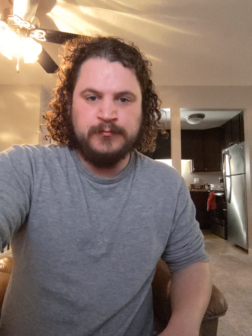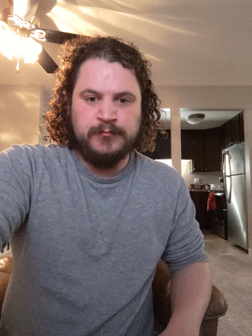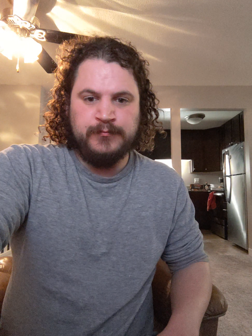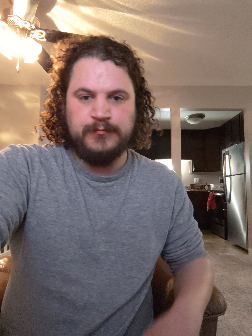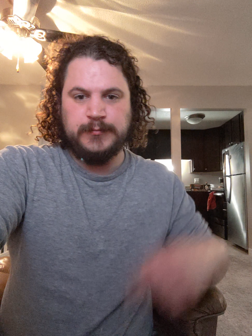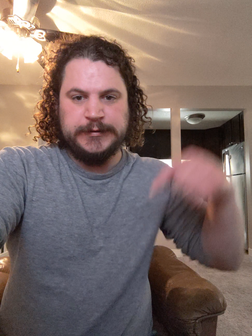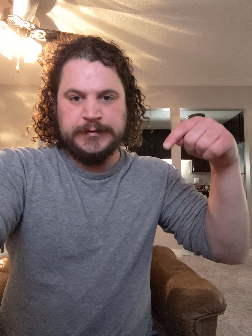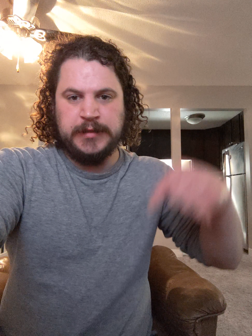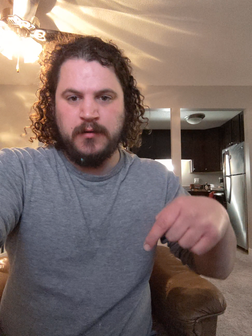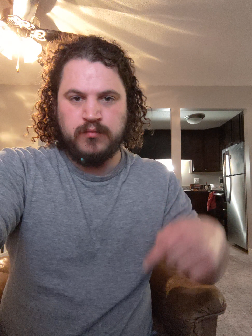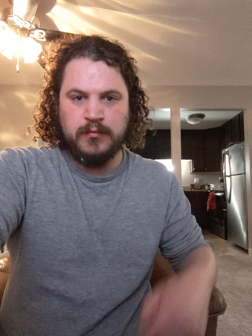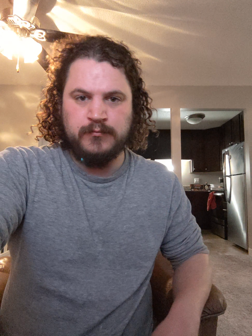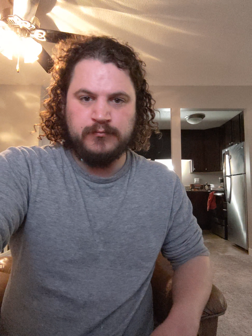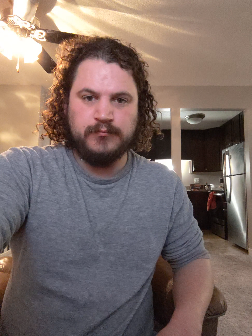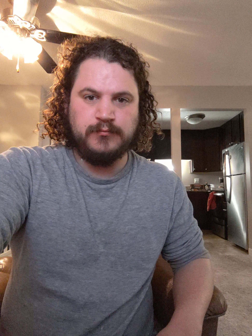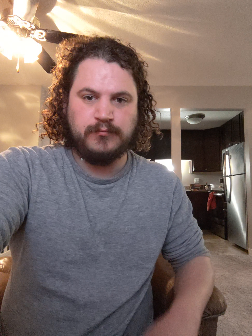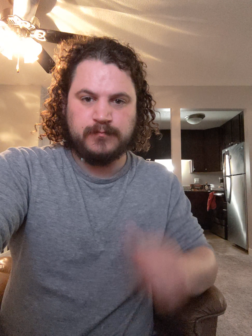down